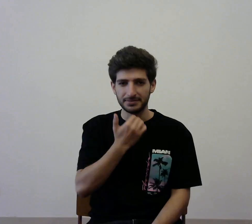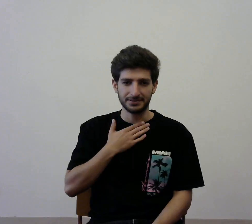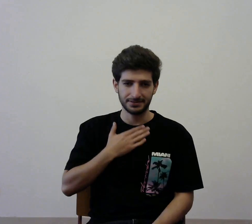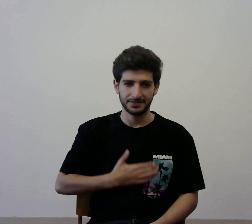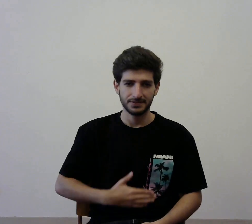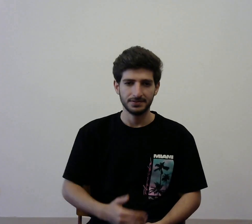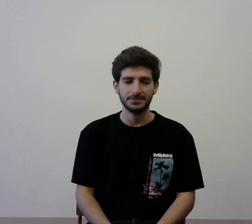edir